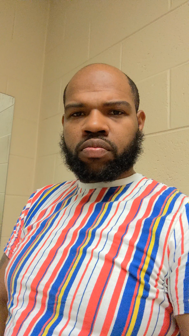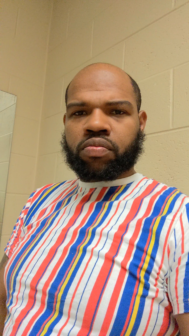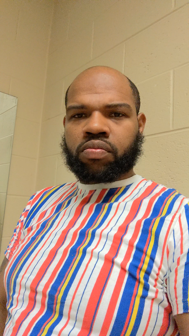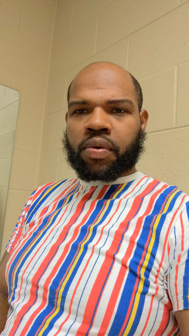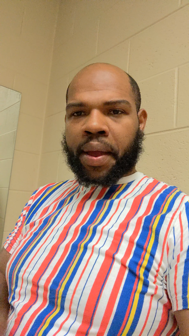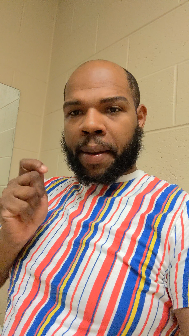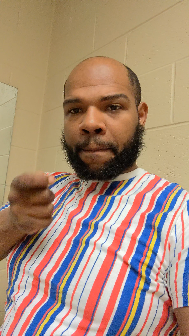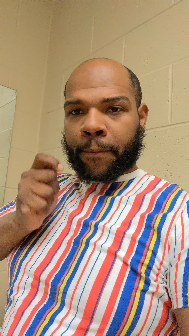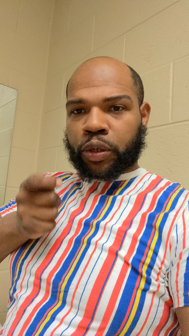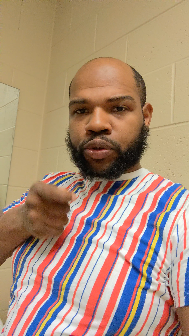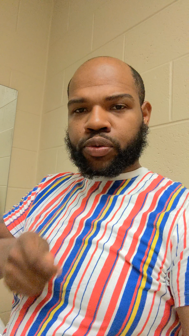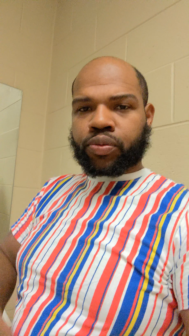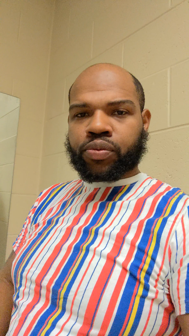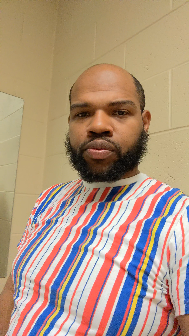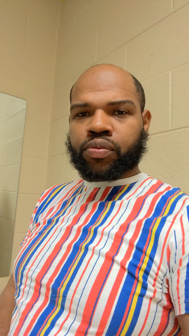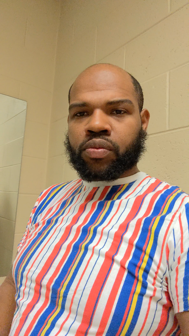hammer